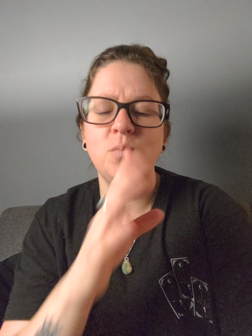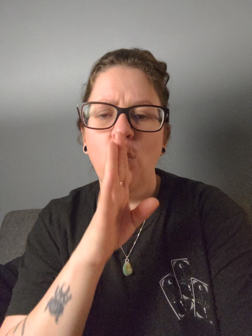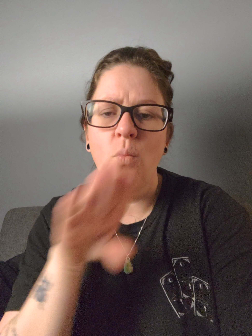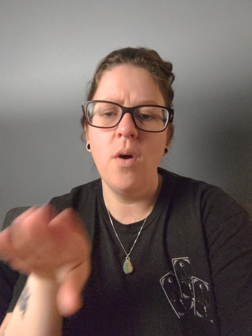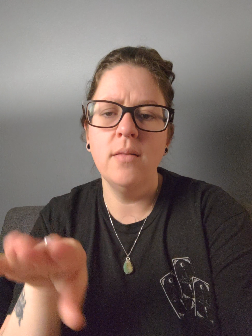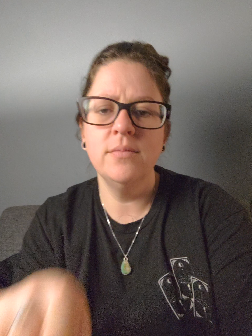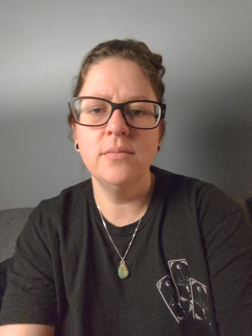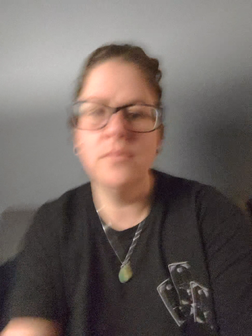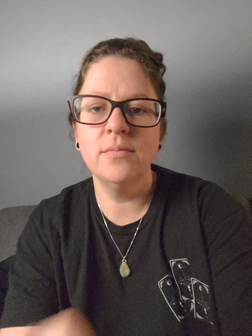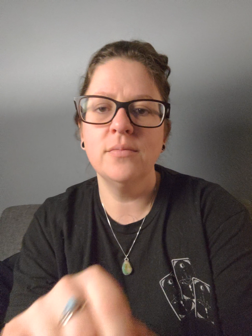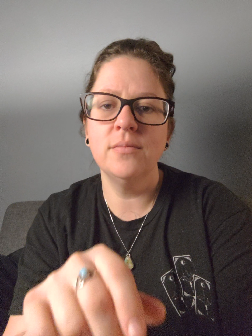quiet